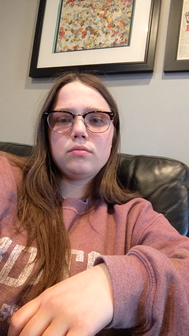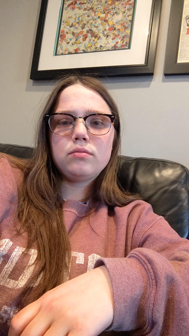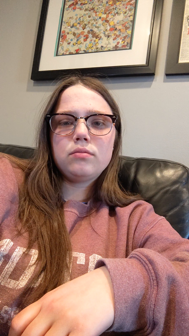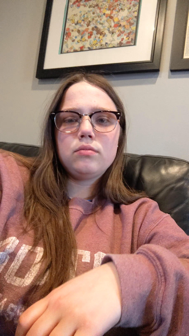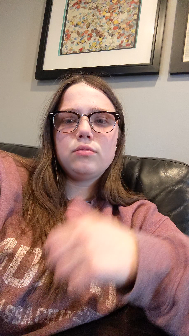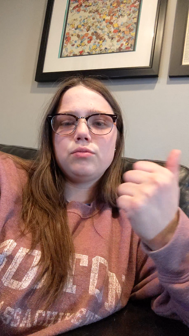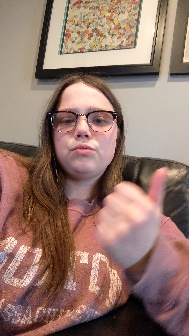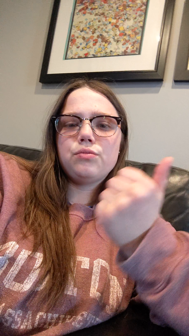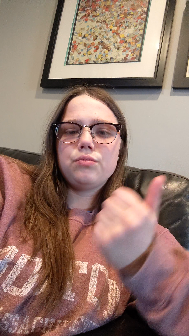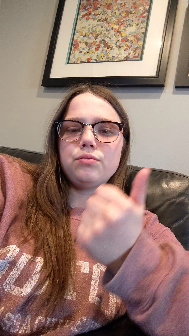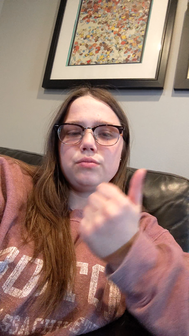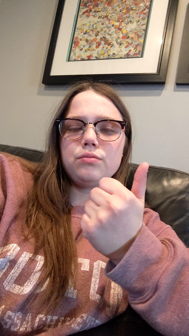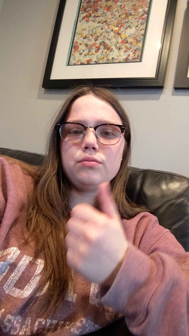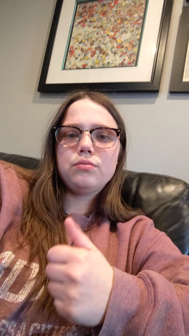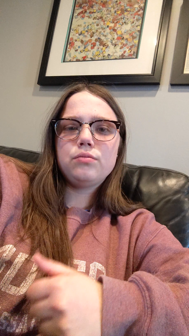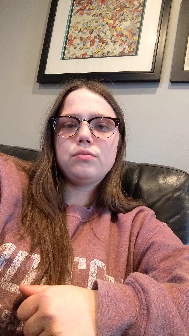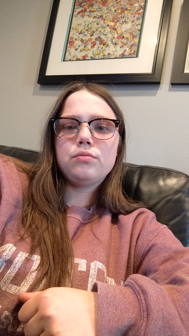chase